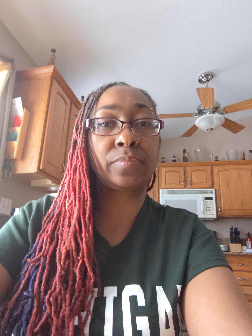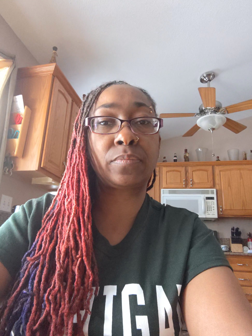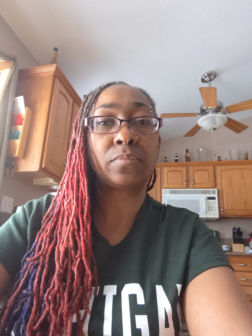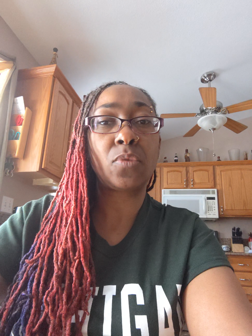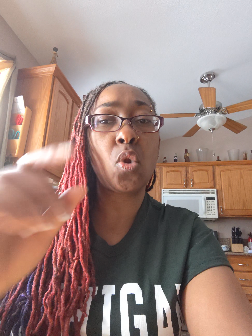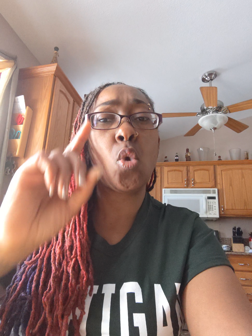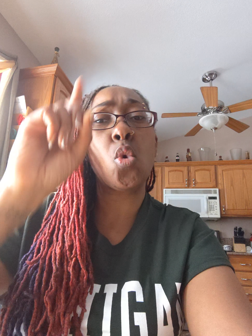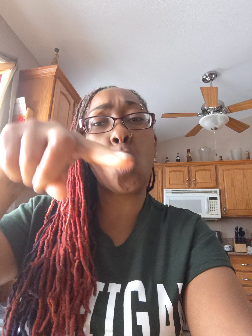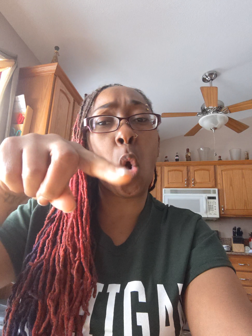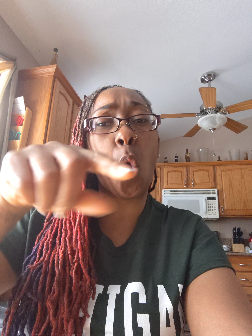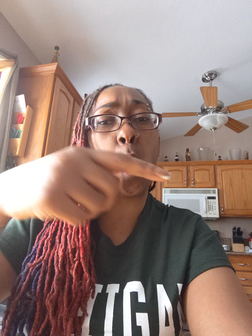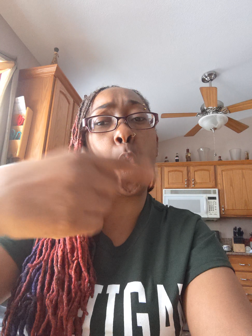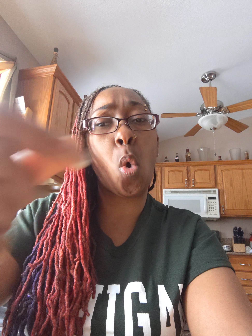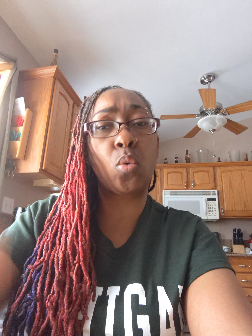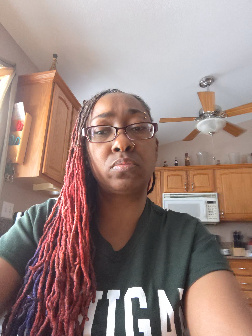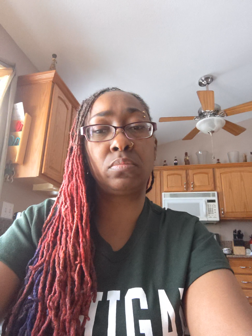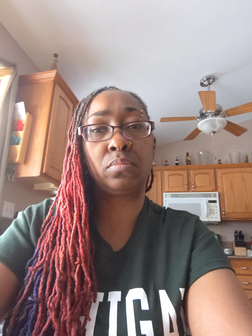go